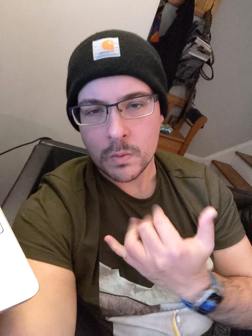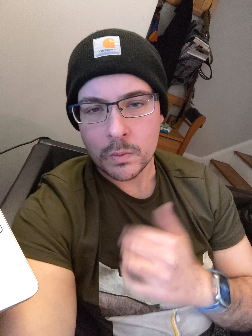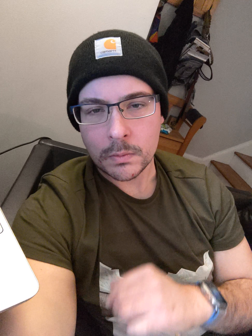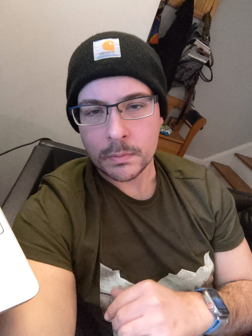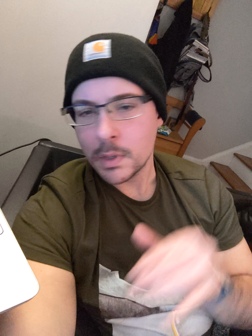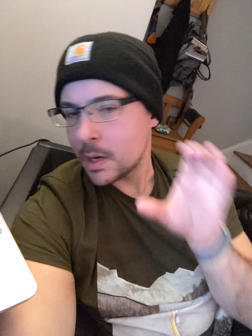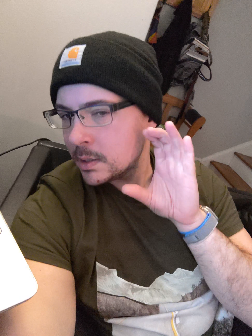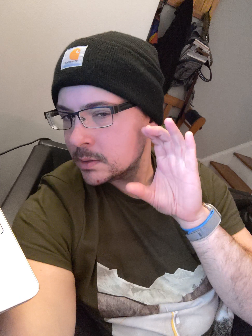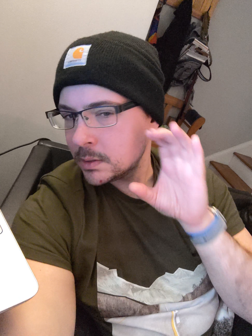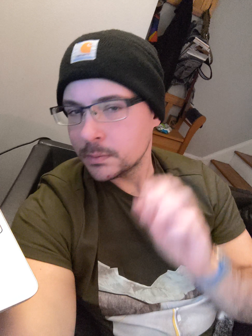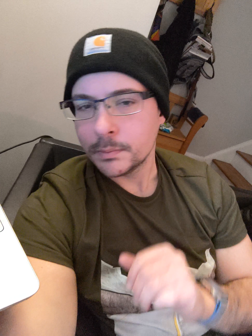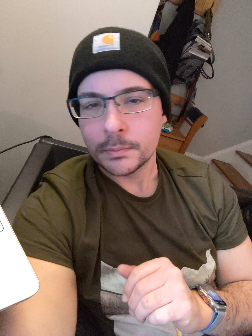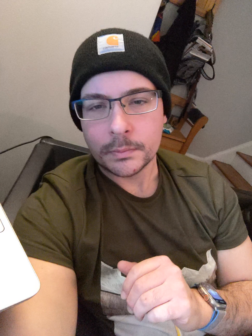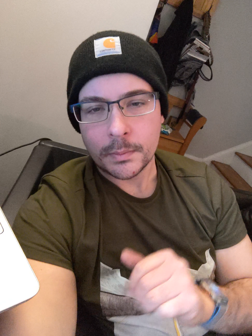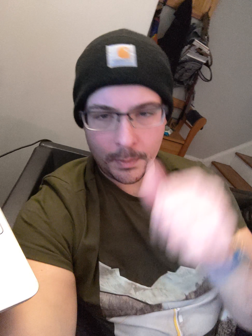listen